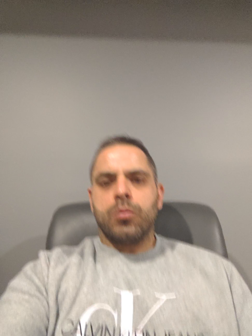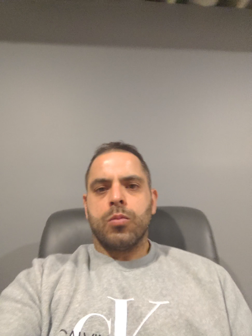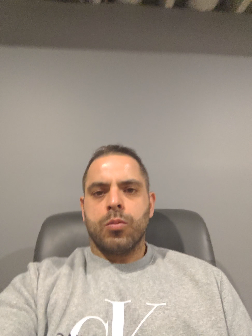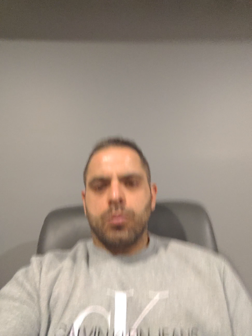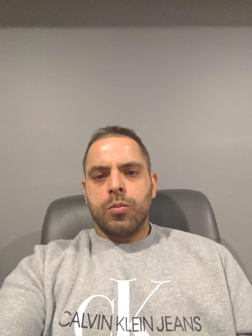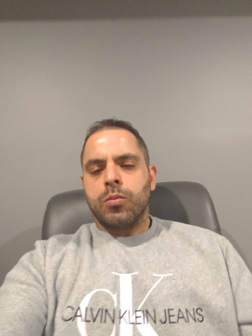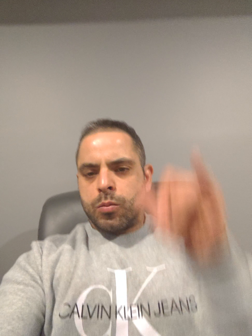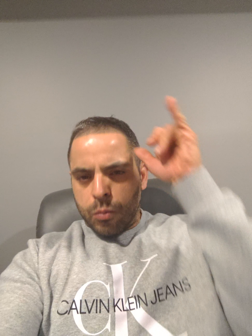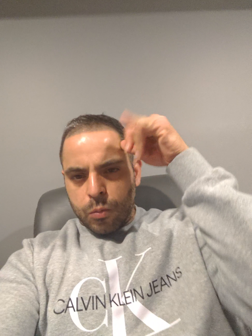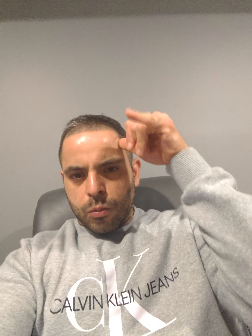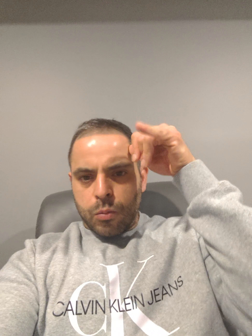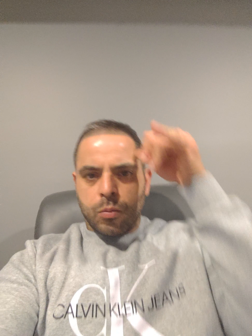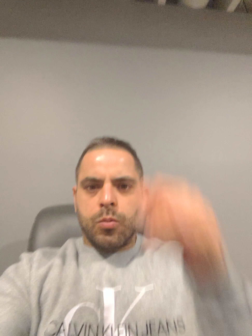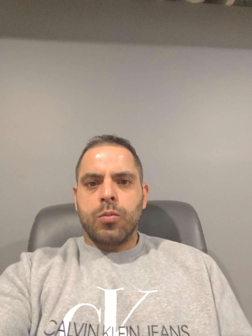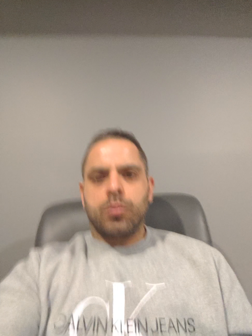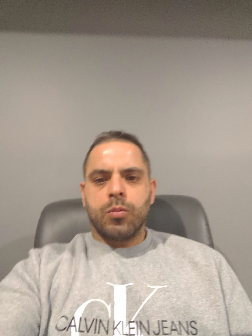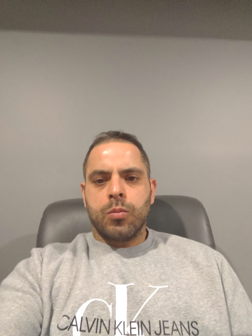cow